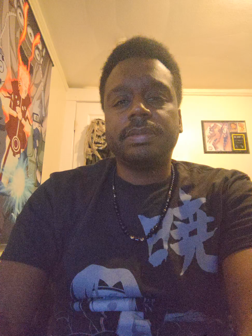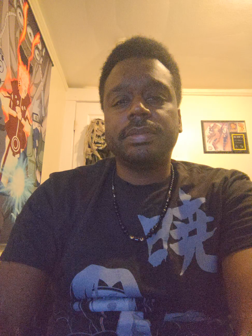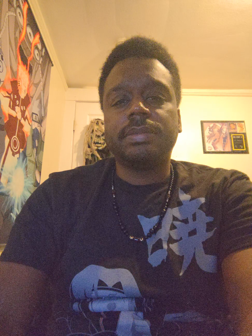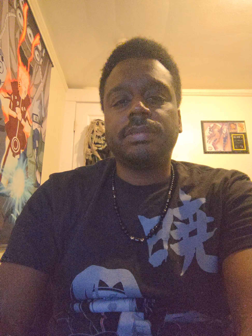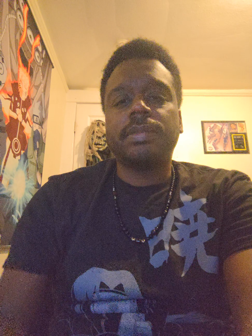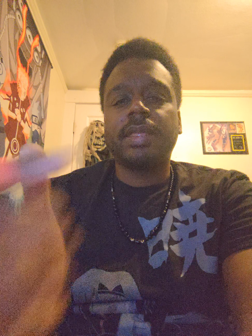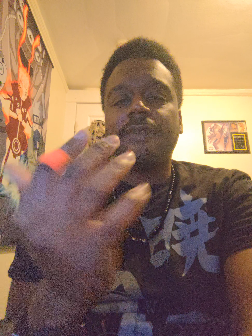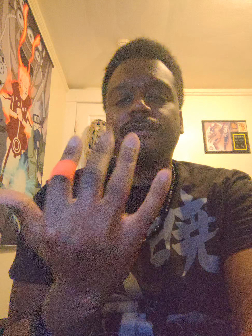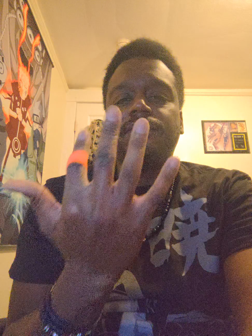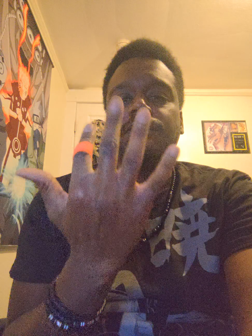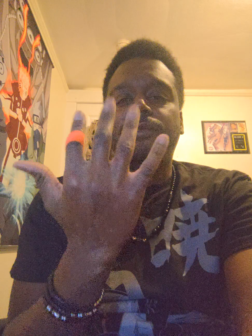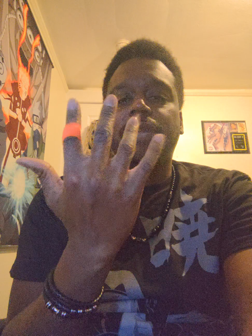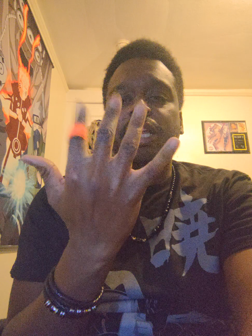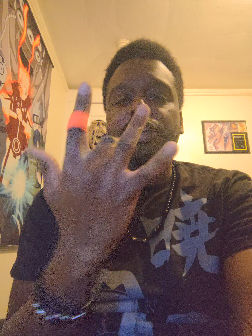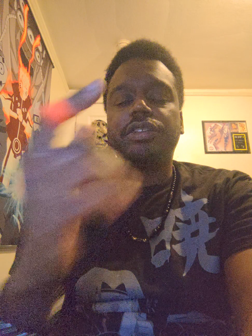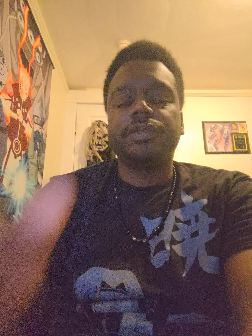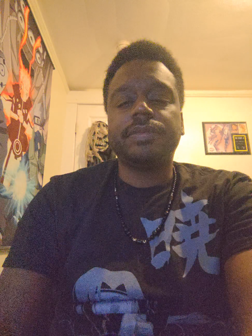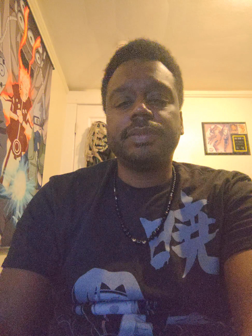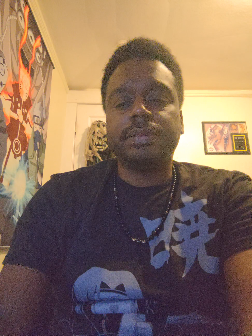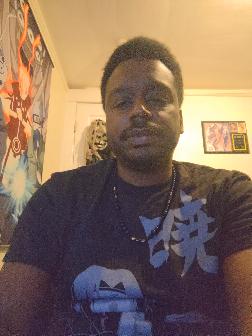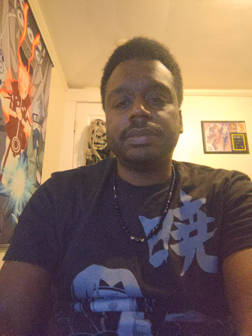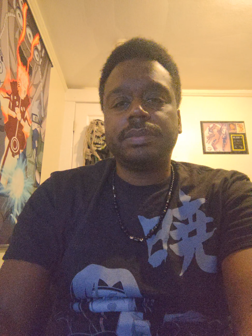finger